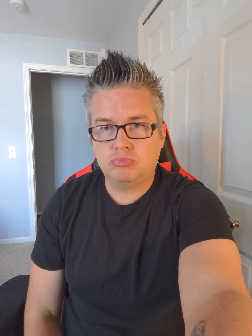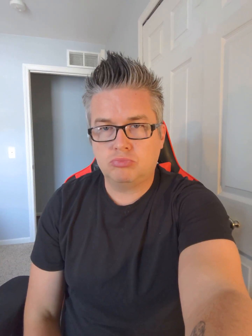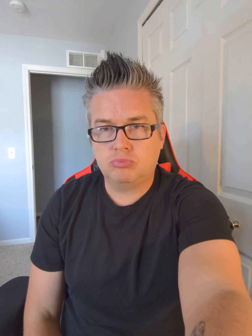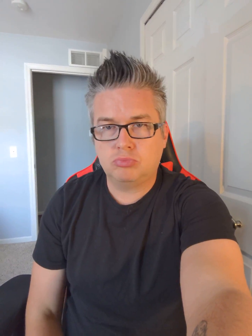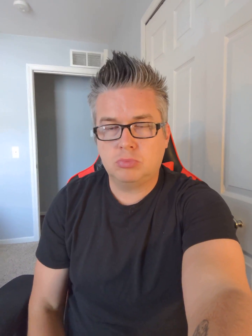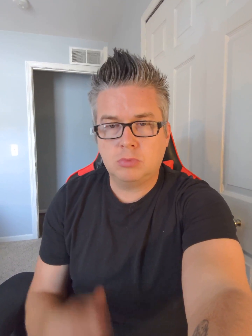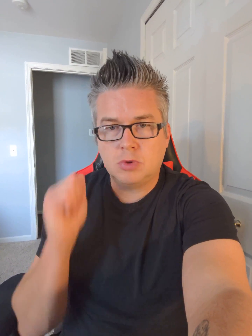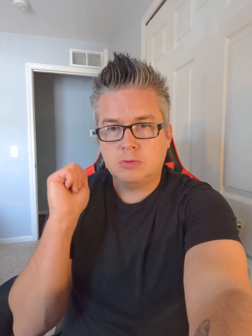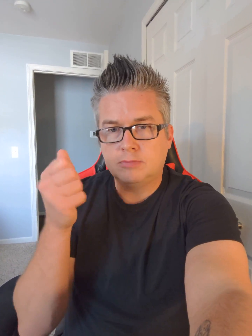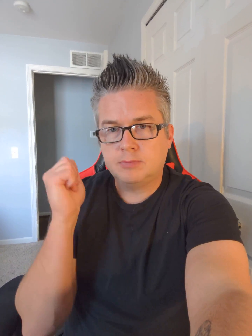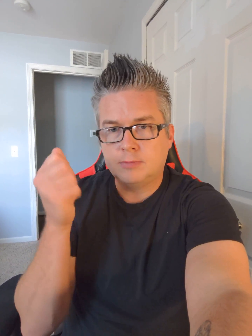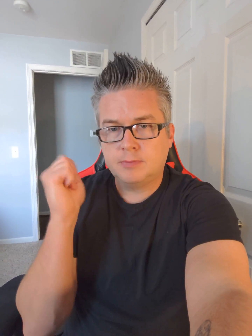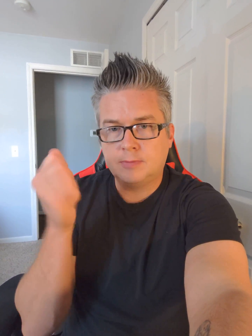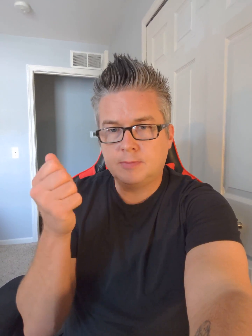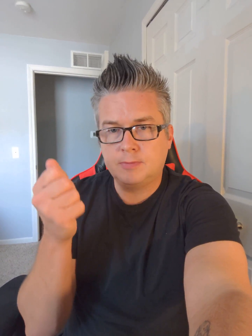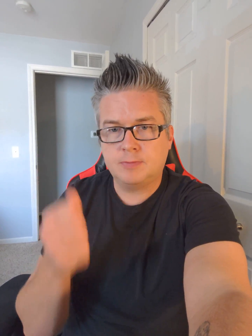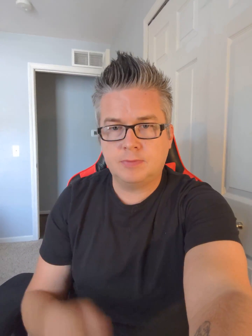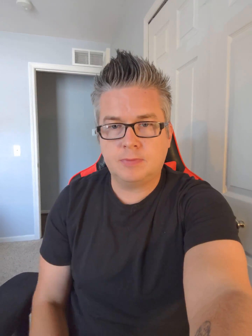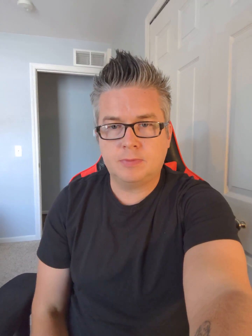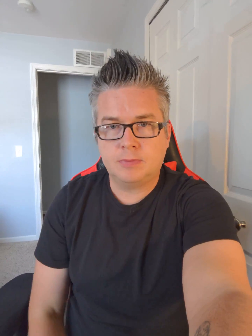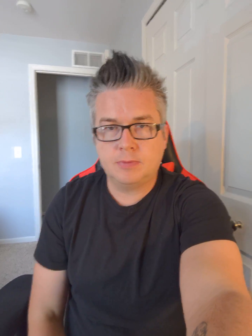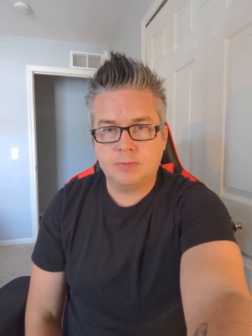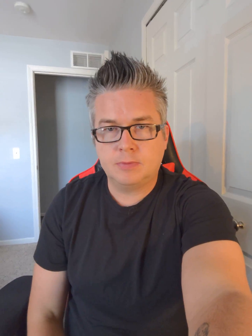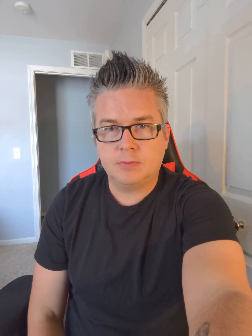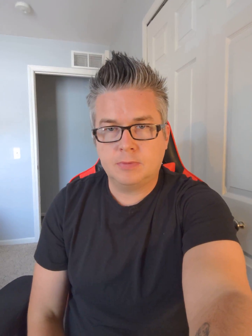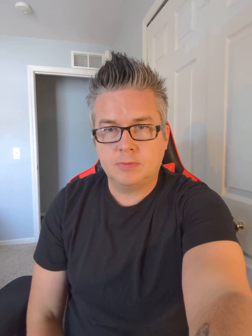bat